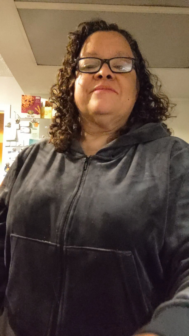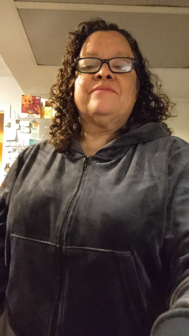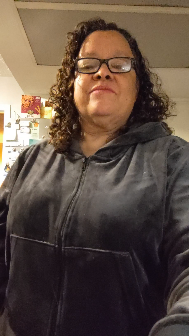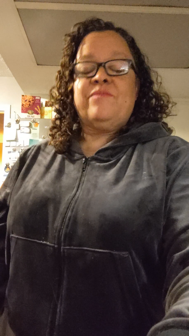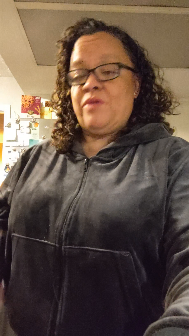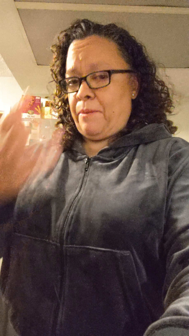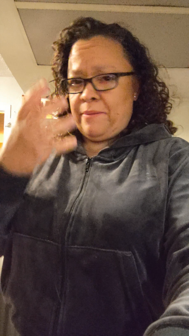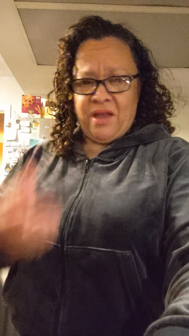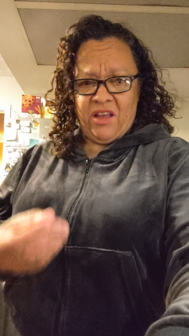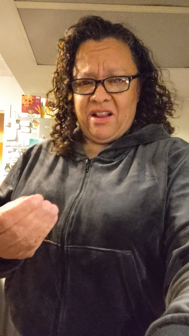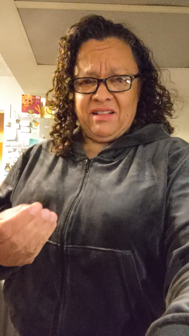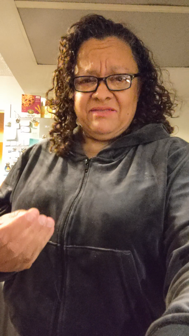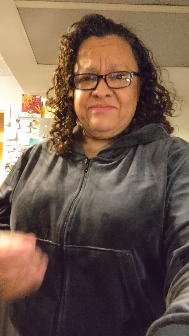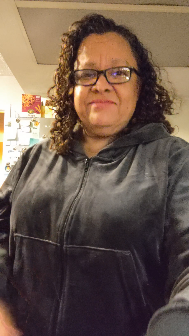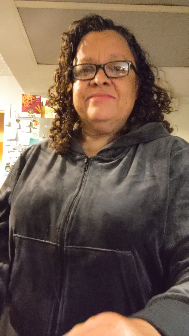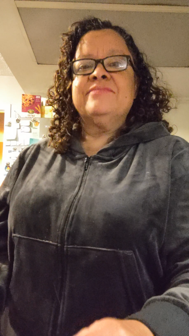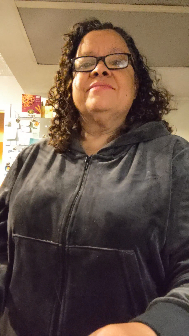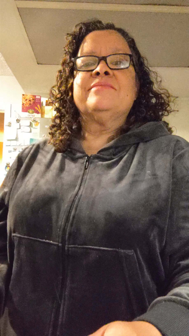poor